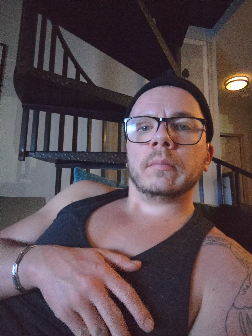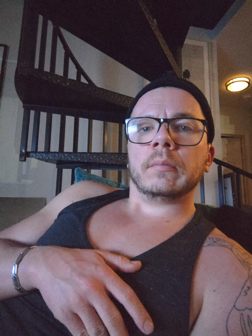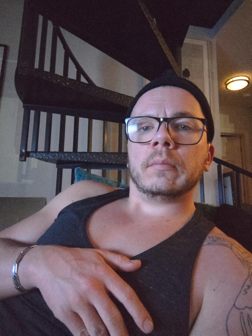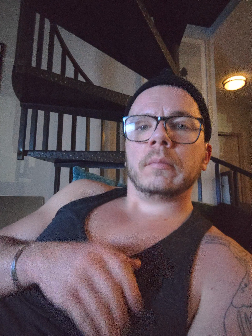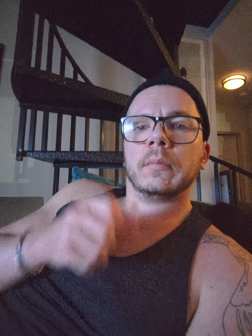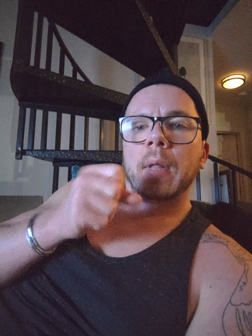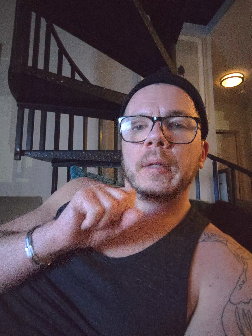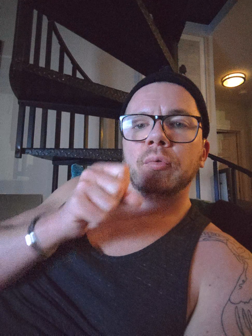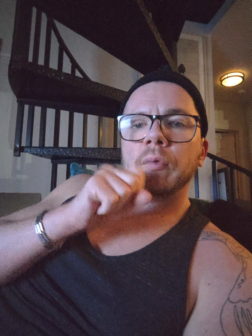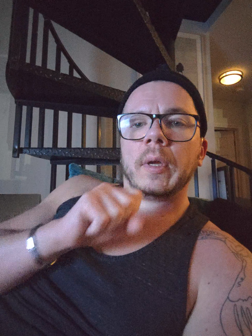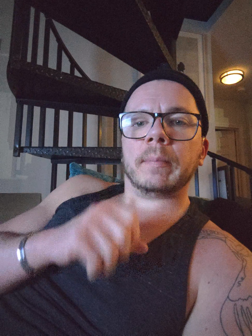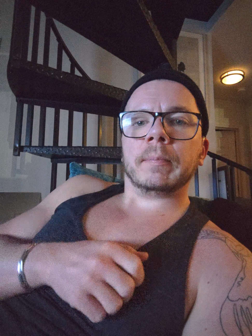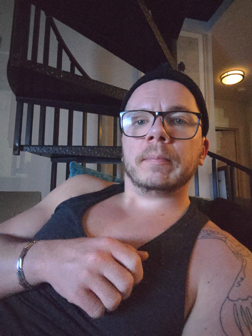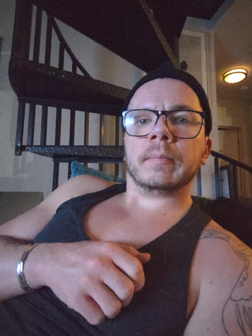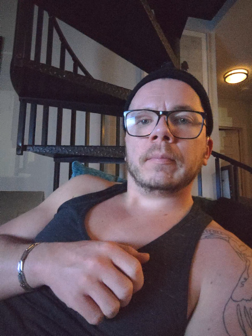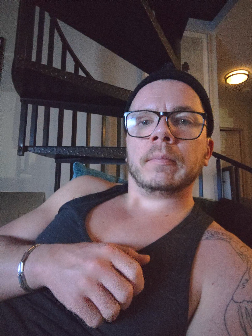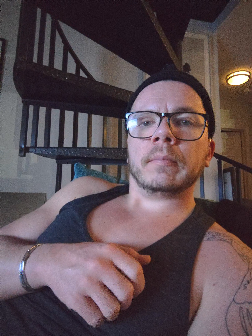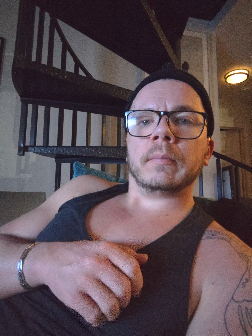ice cream